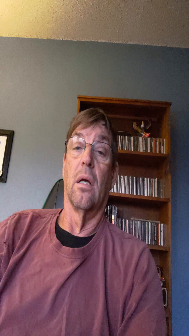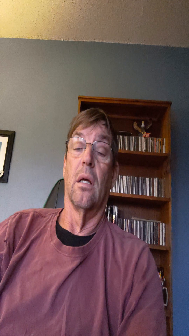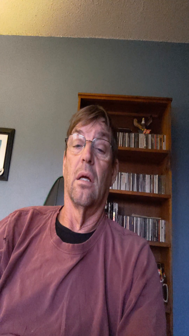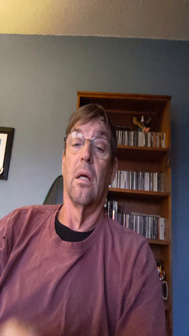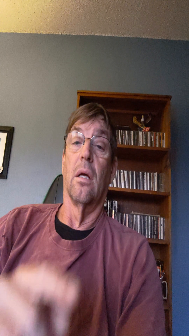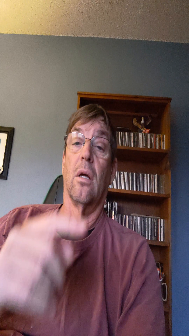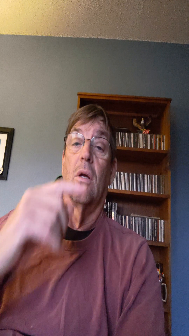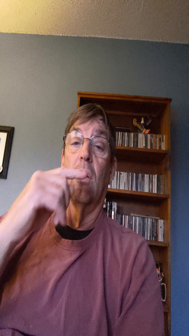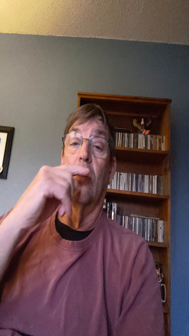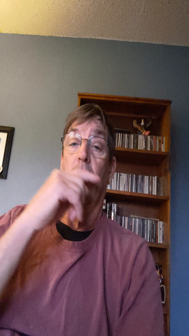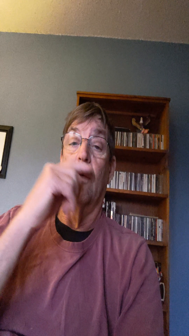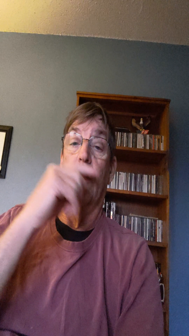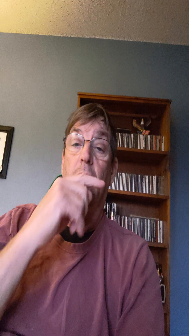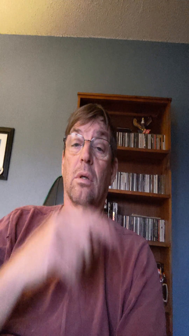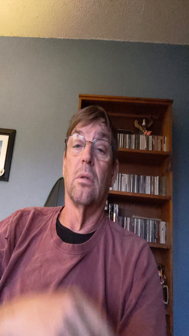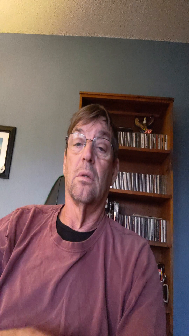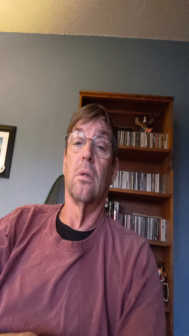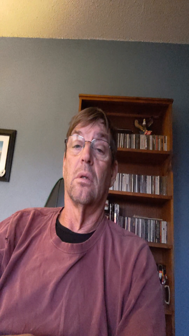toothbrush